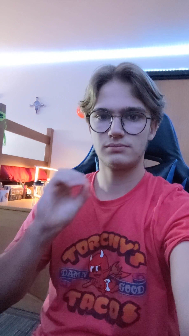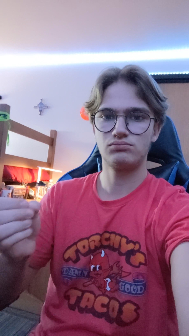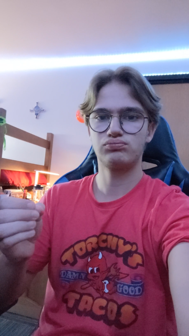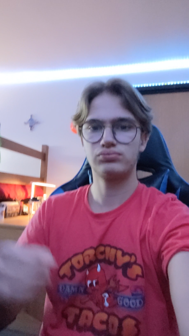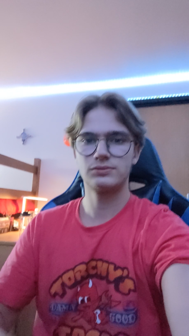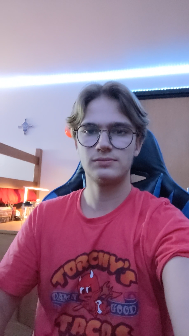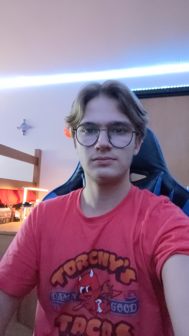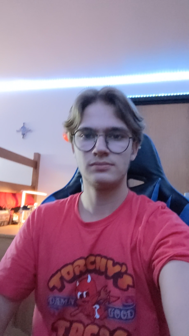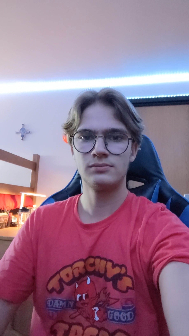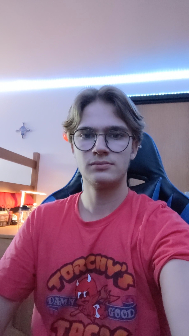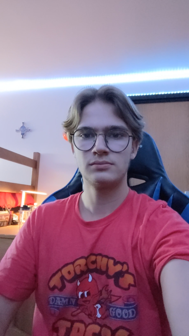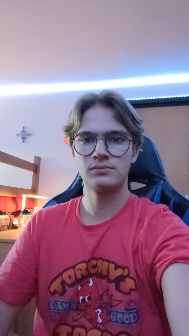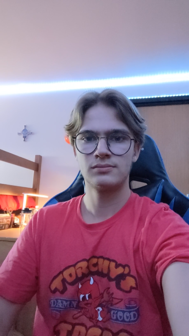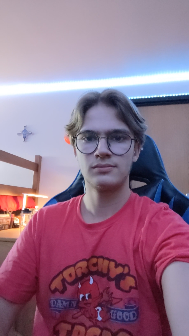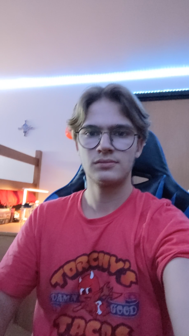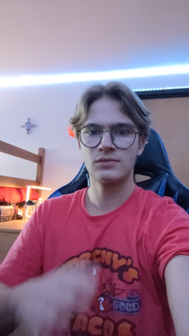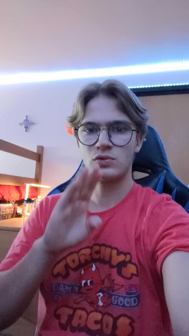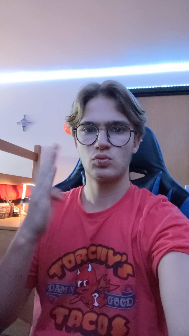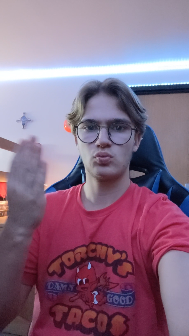door